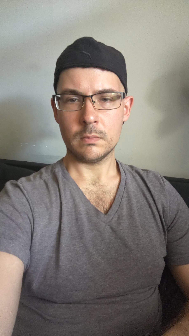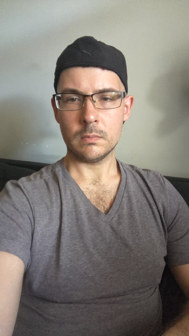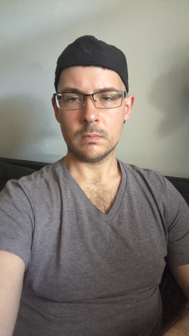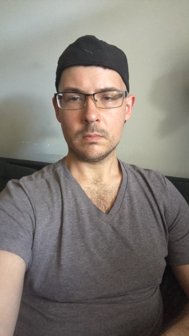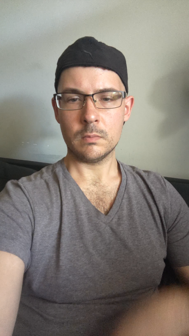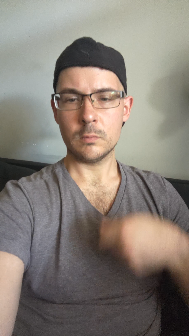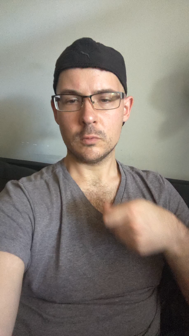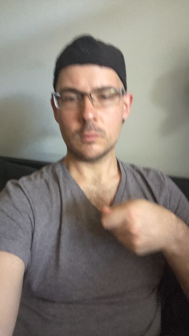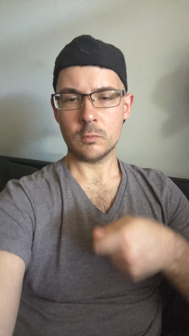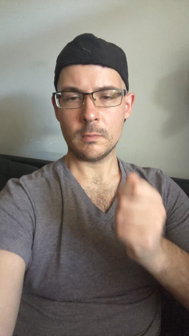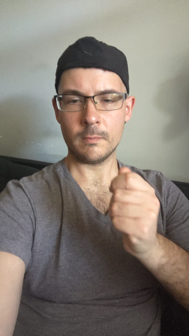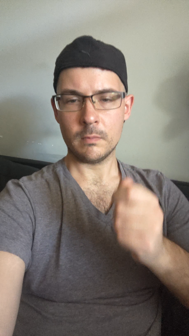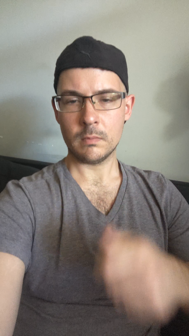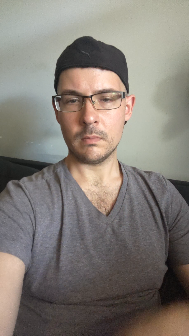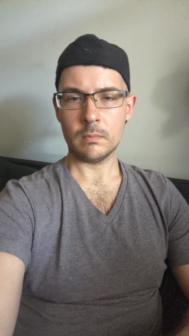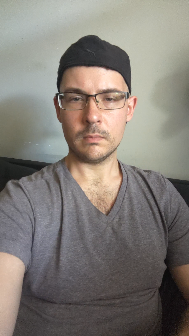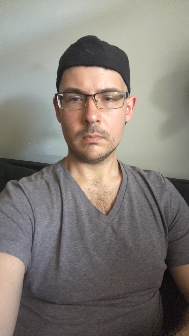shovel